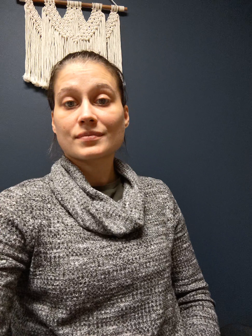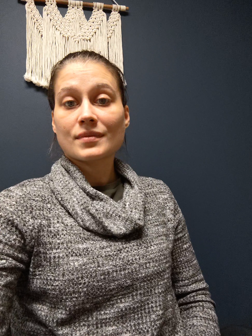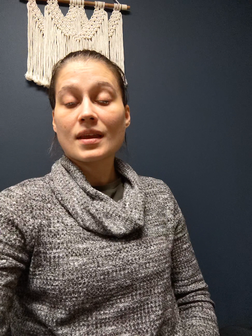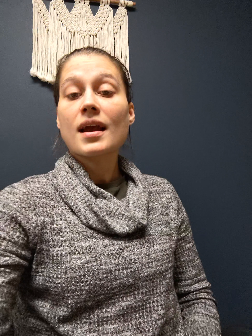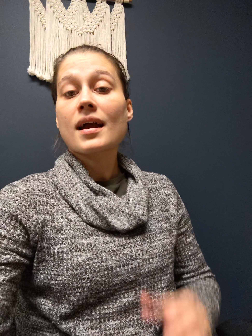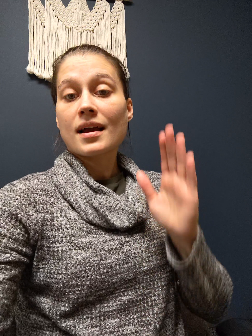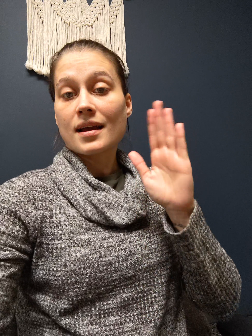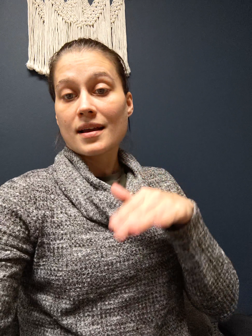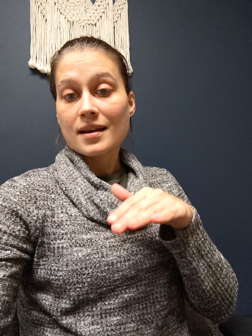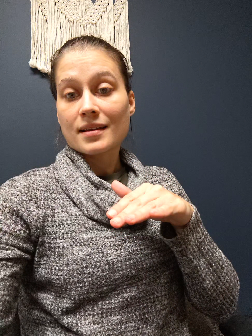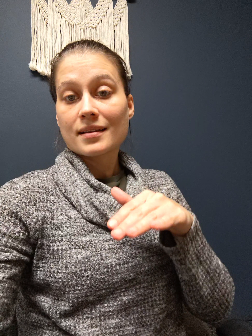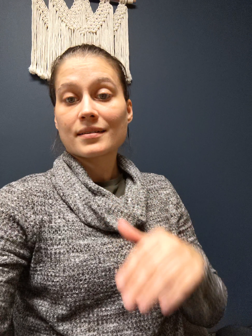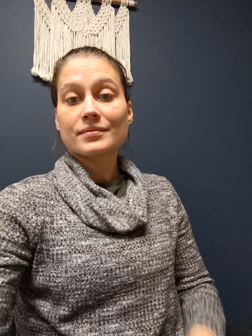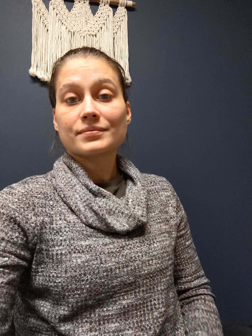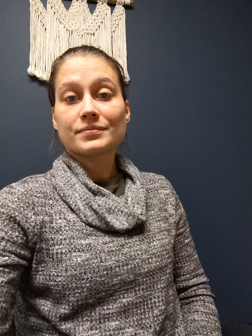on